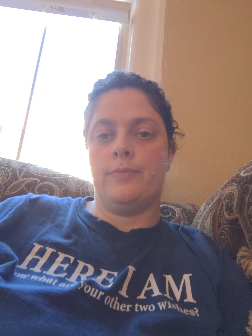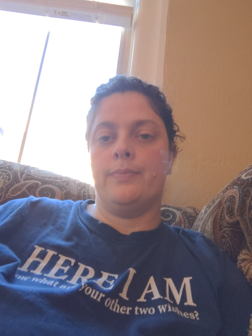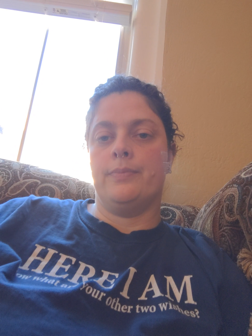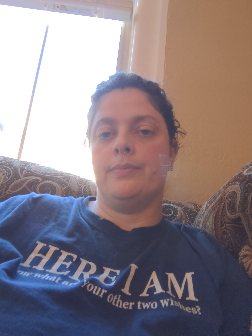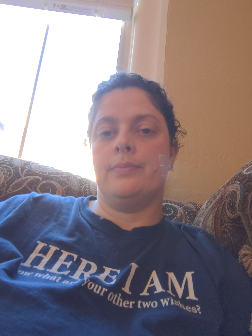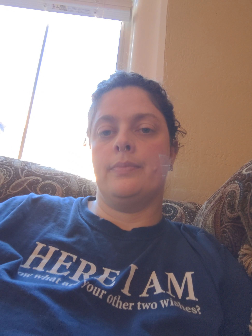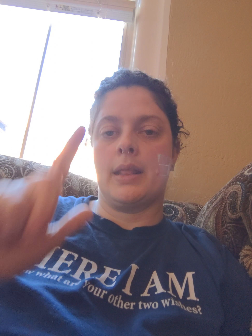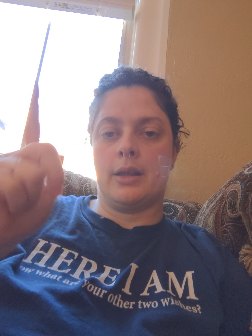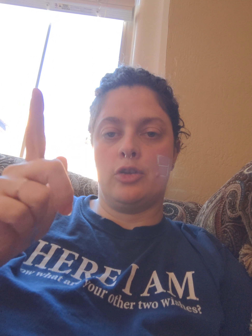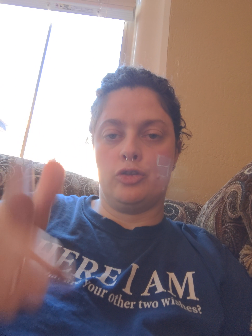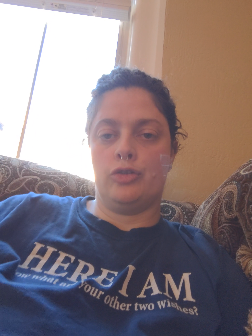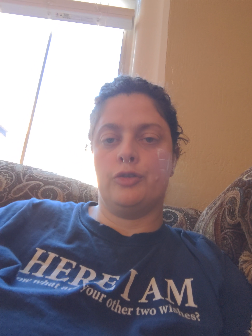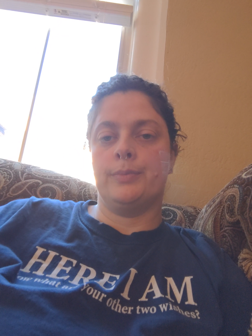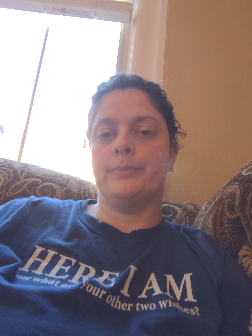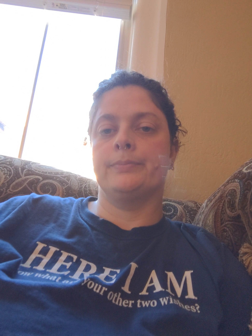later